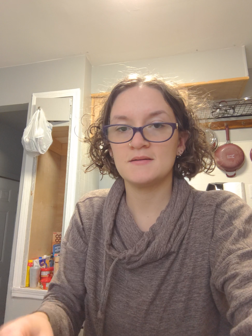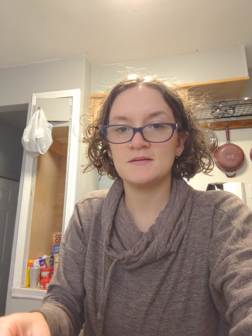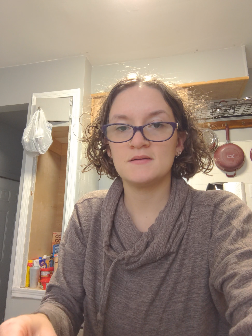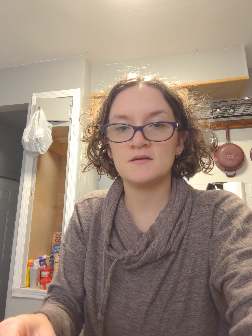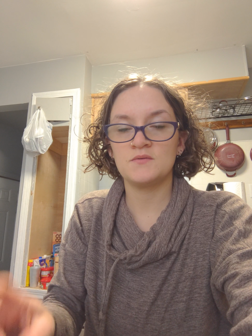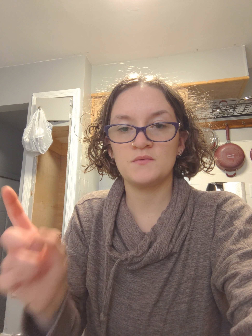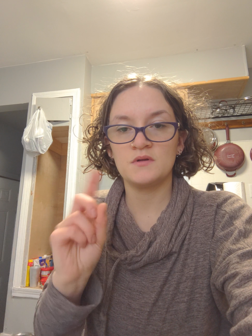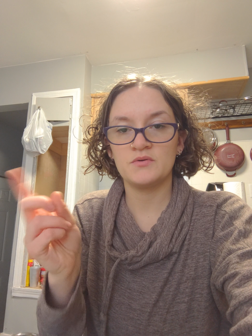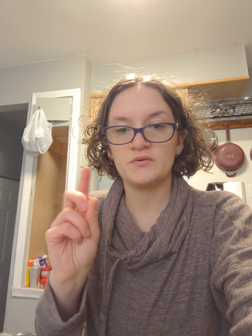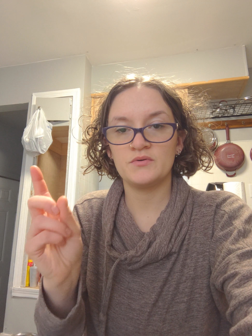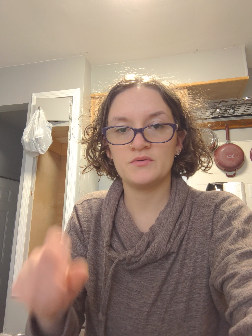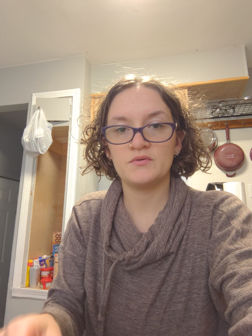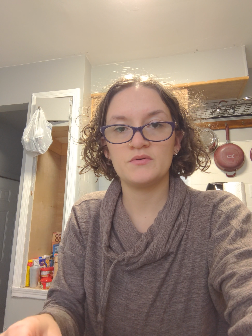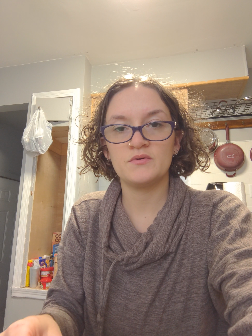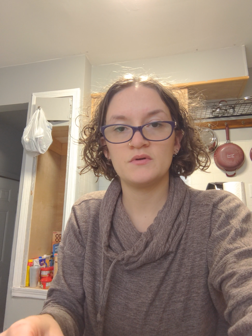where